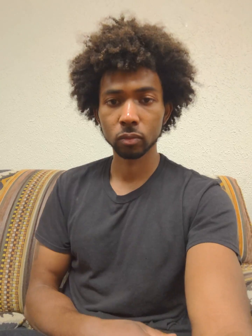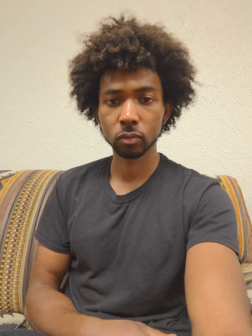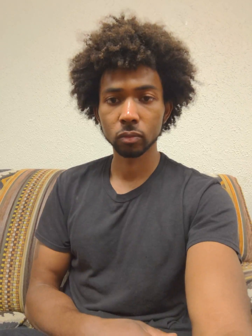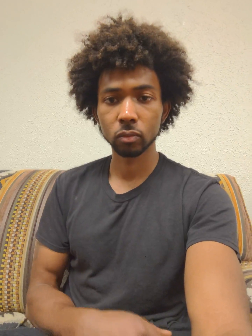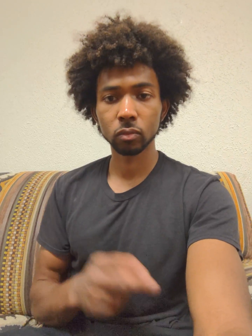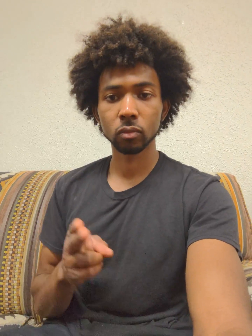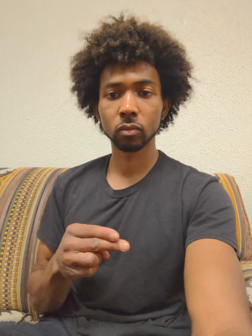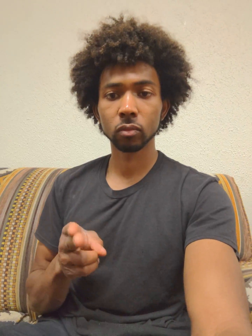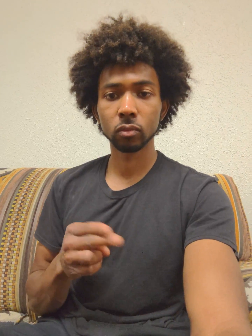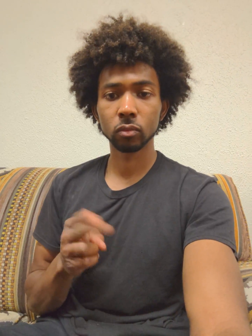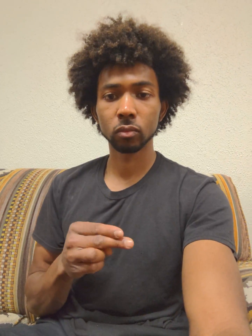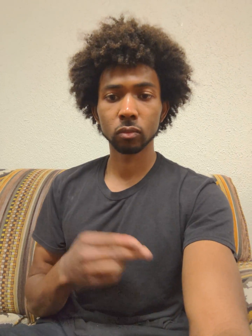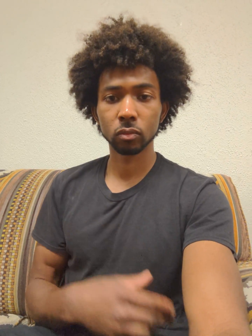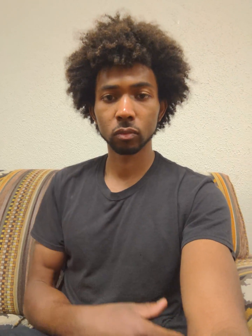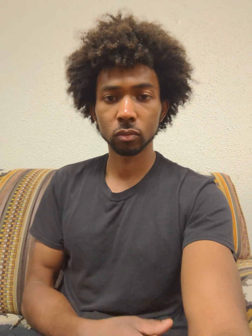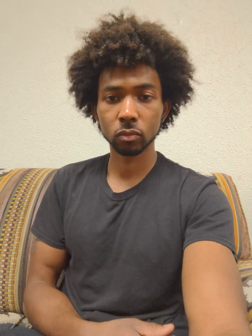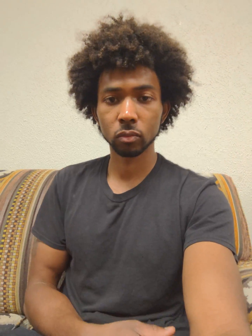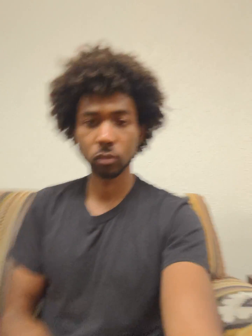belt